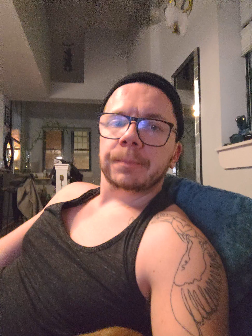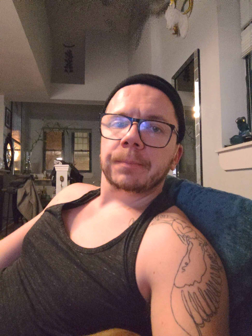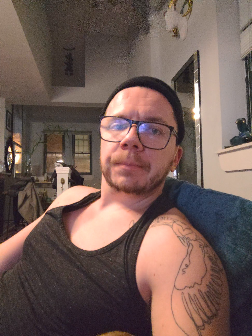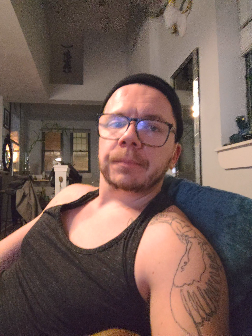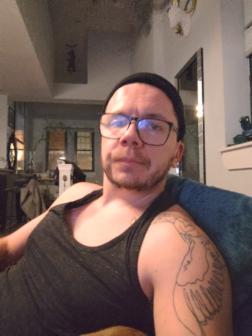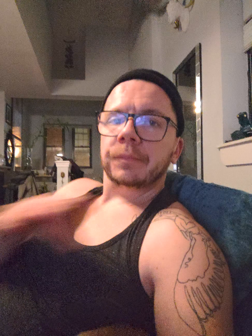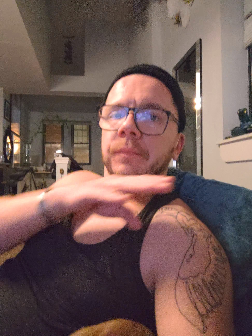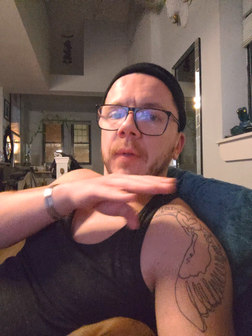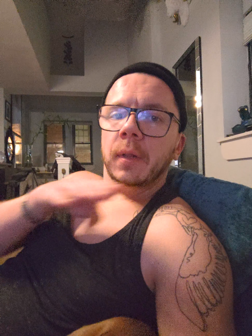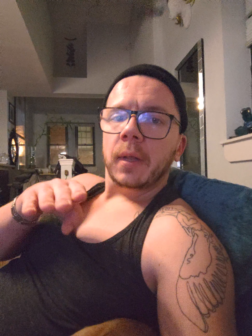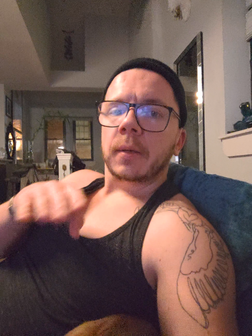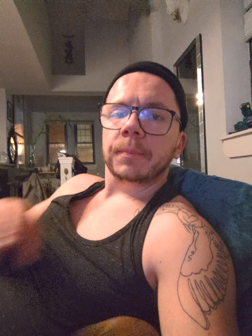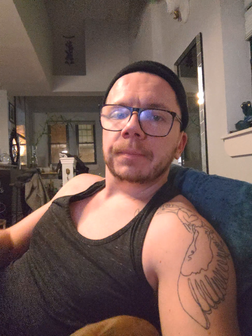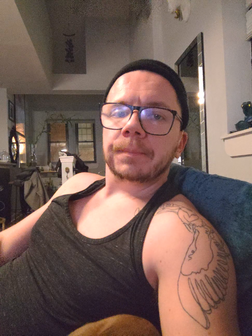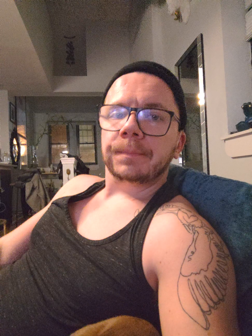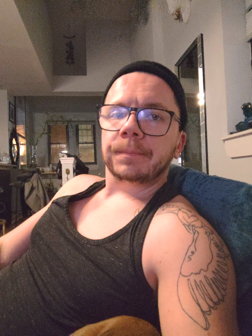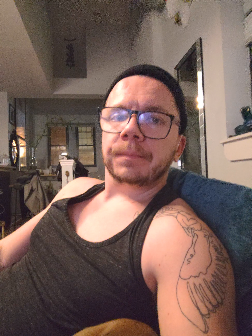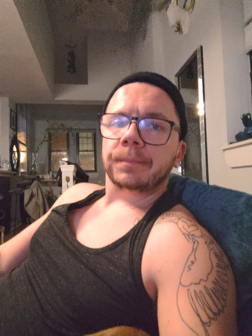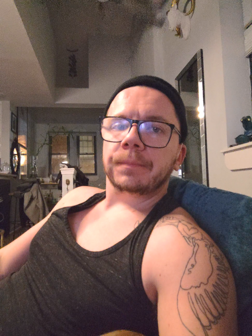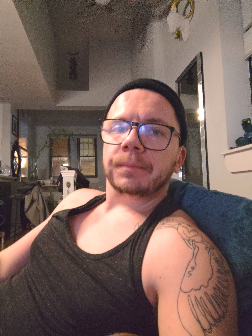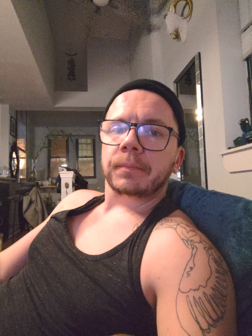clean